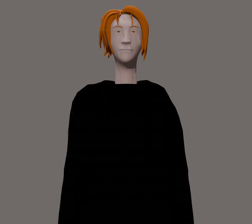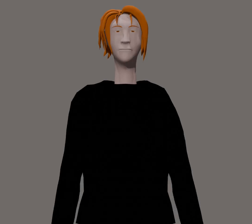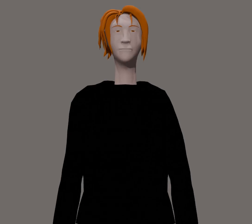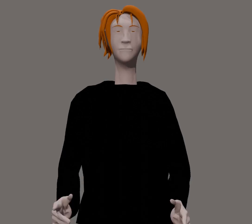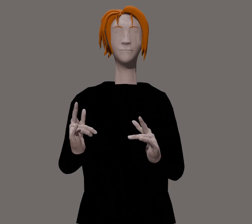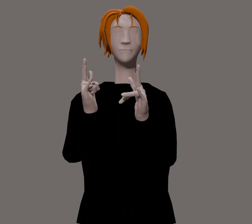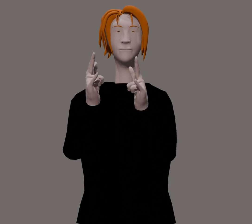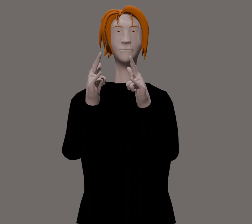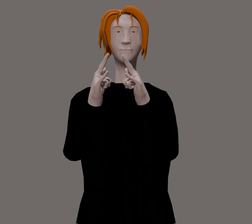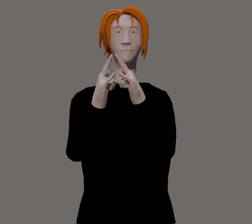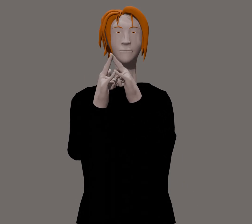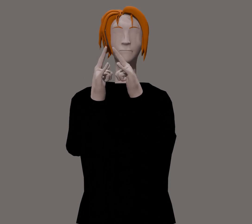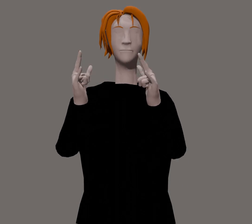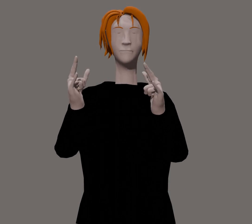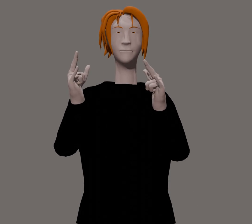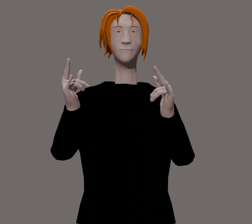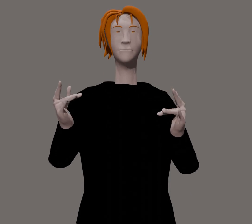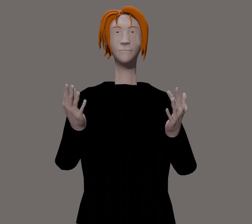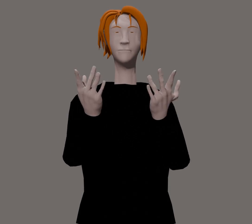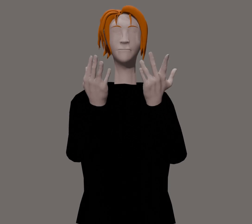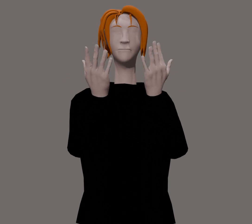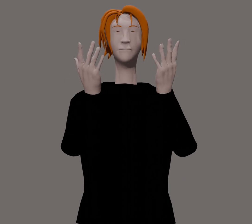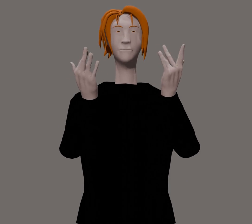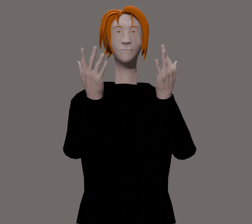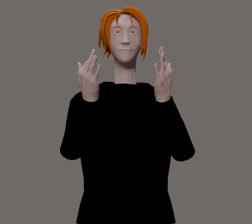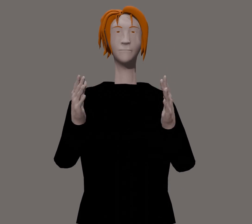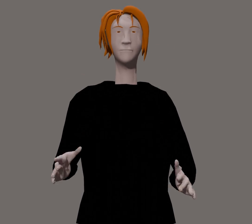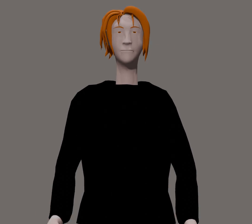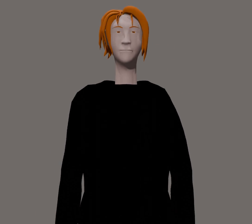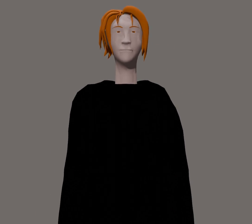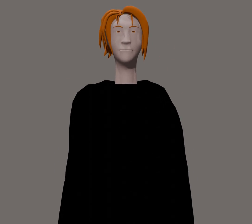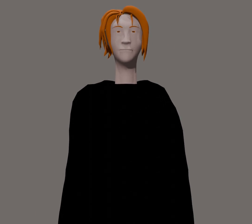Campfire